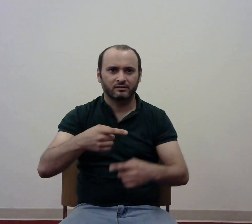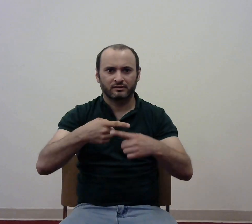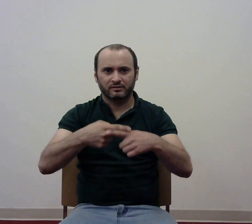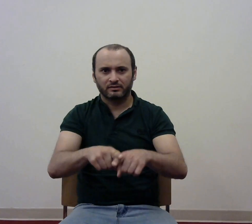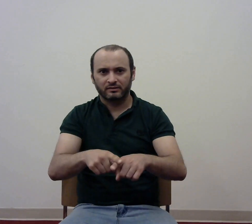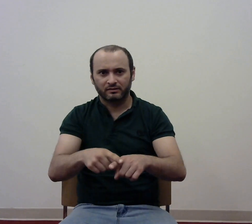xirda